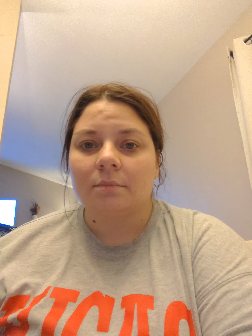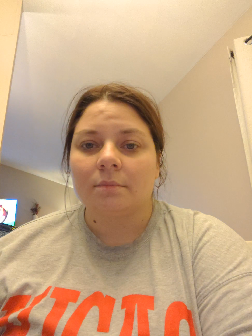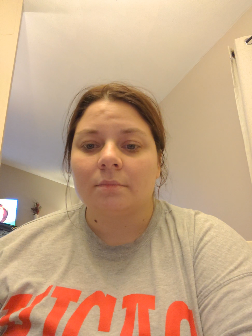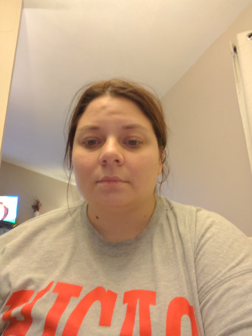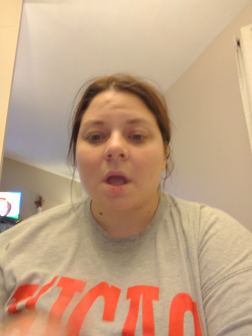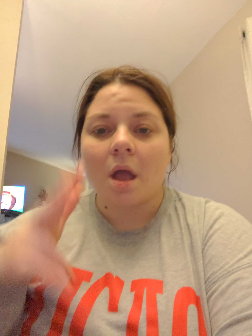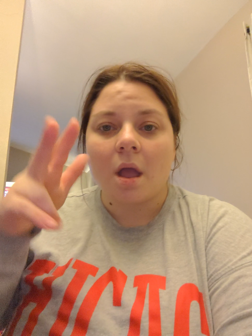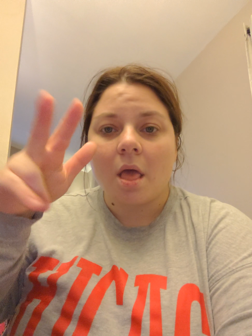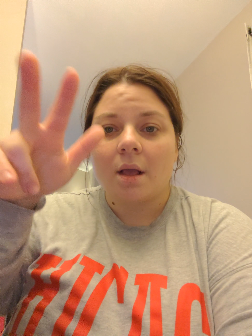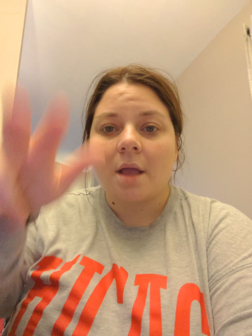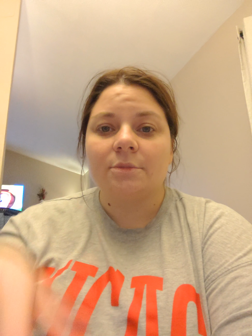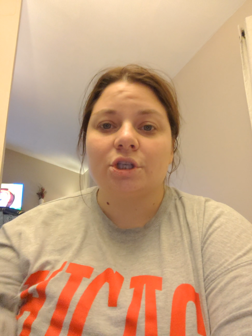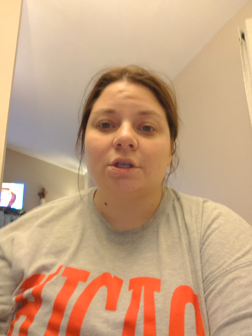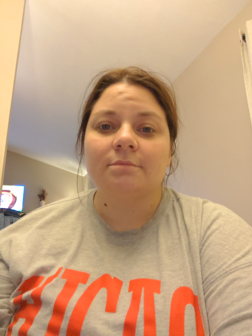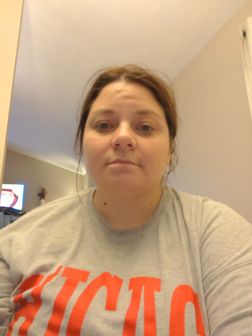helicopter